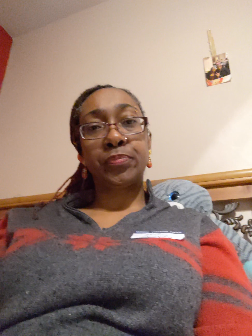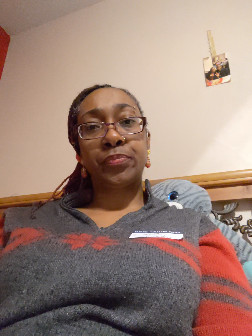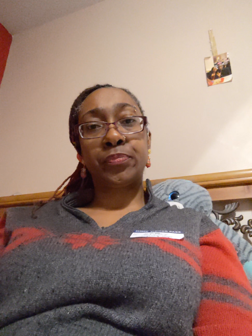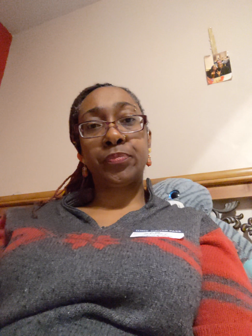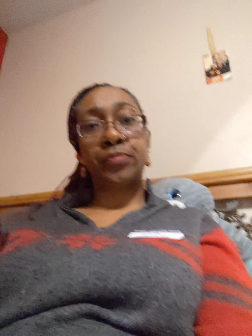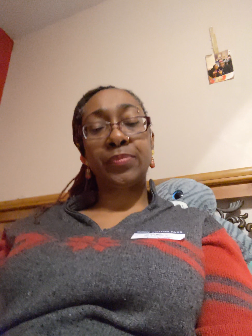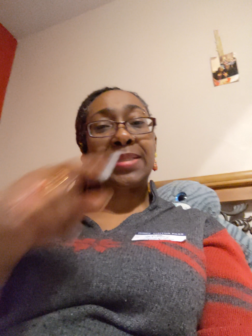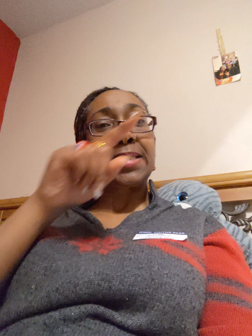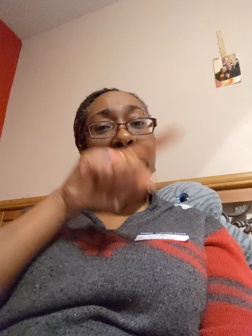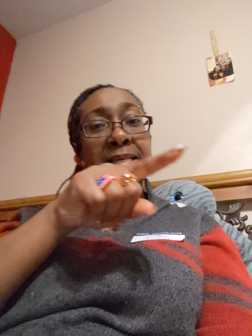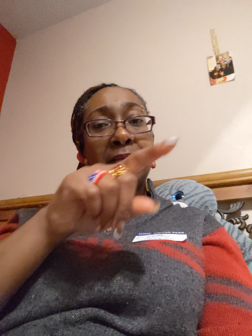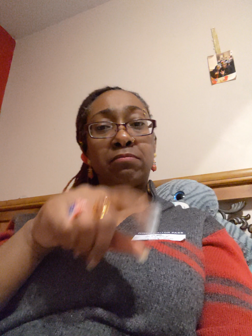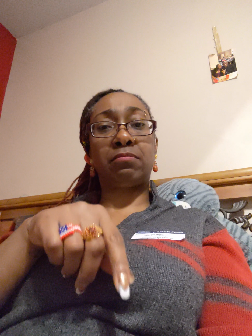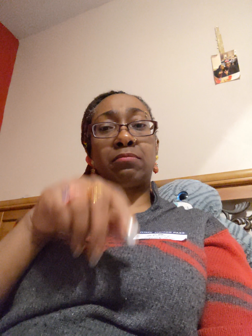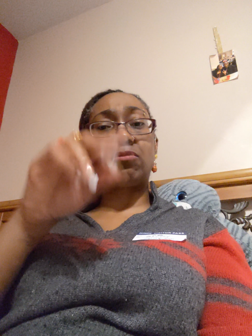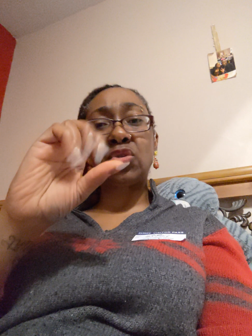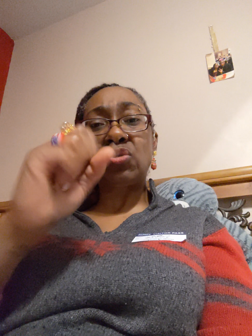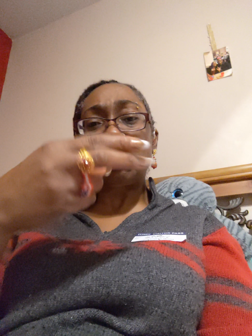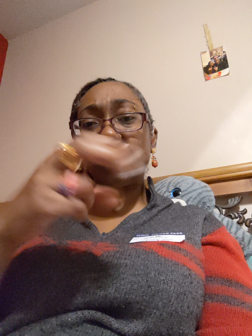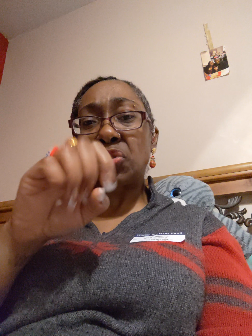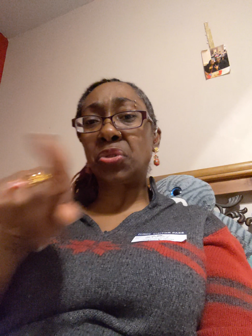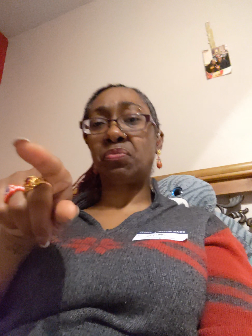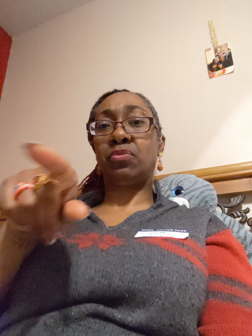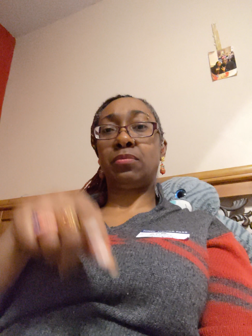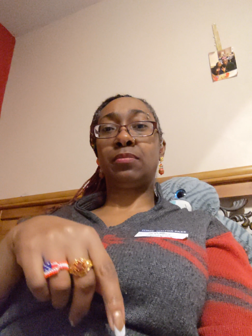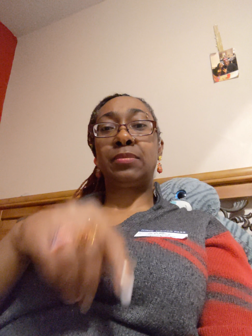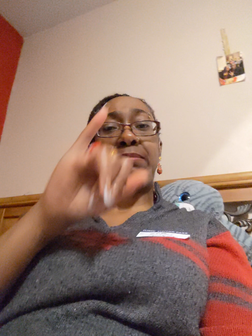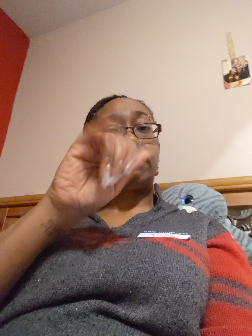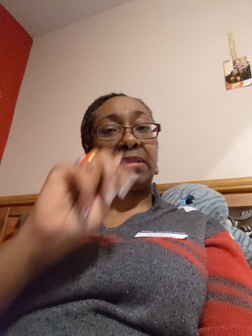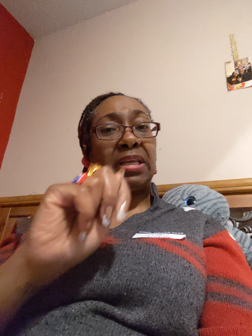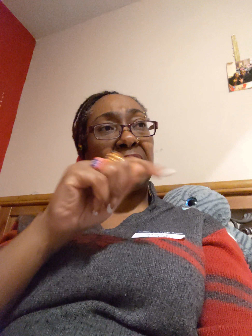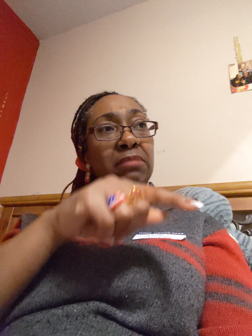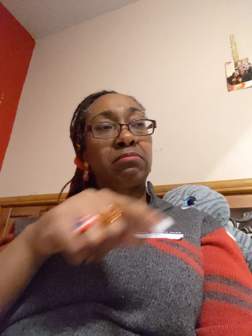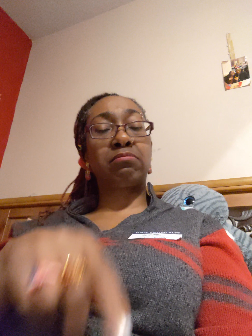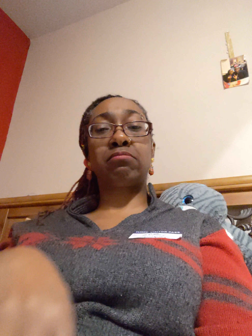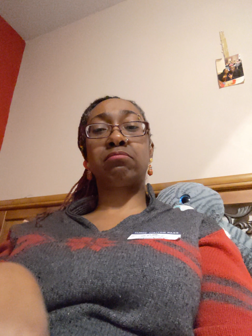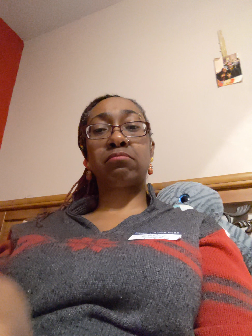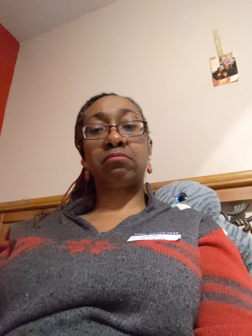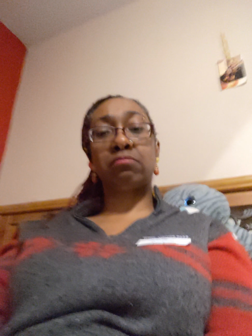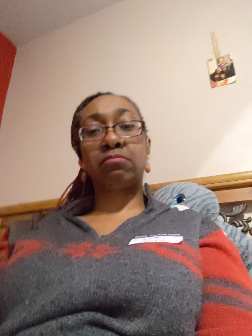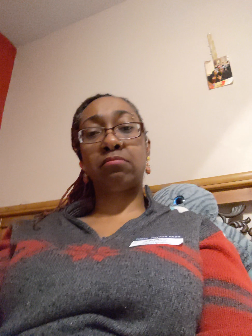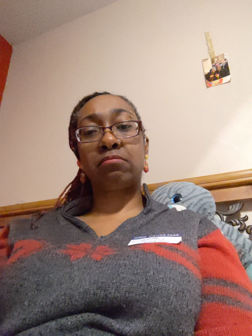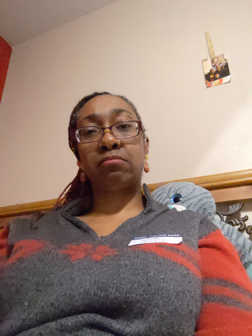he/she/it